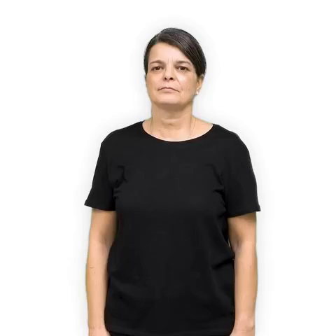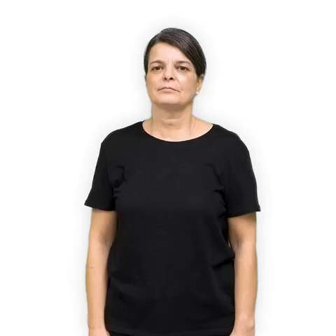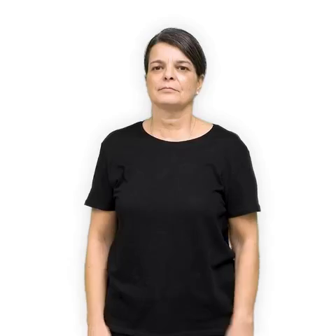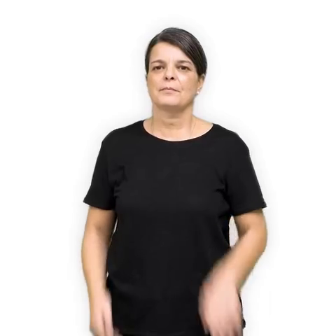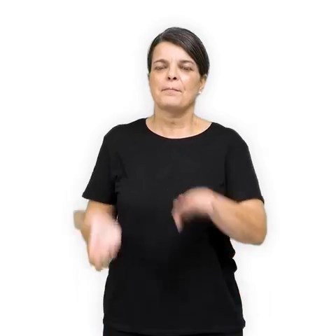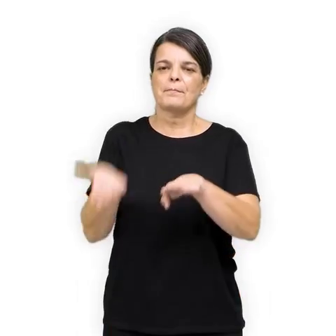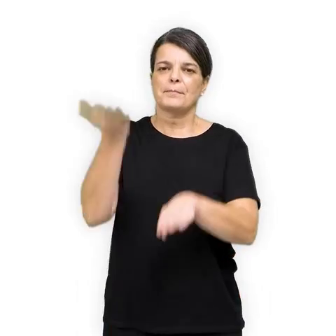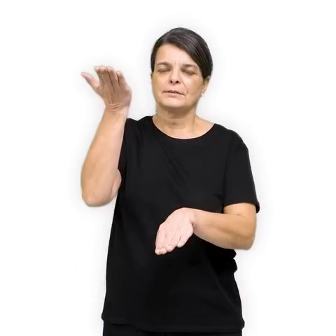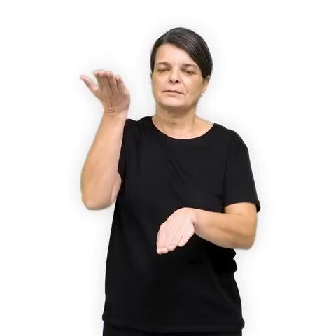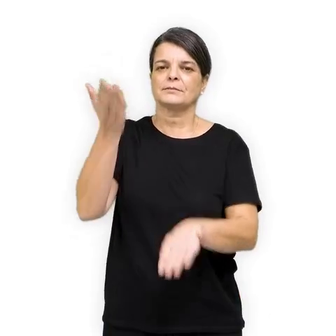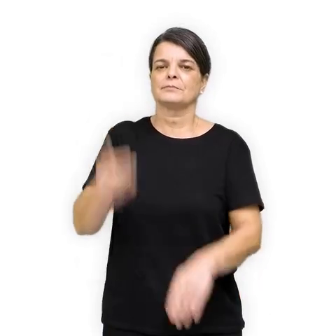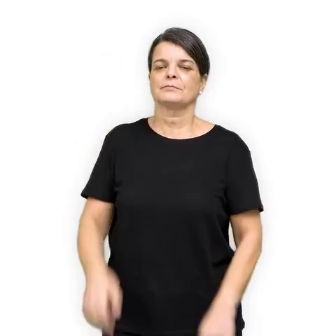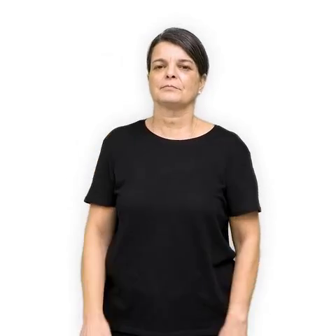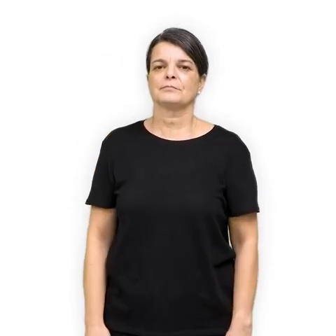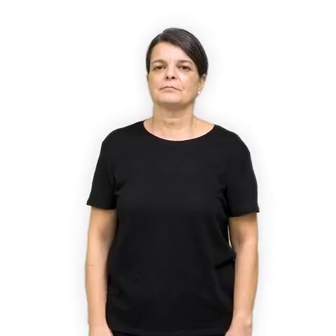alta